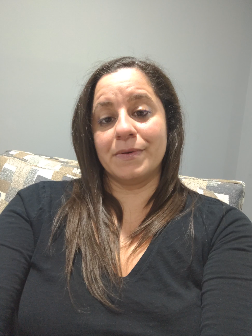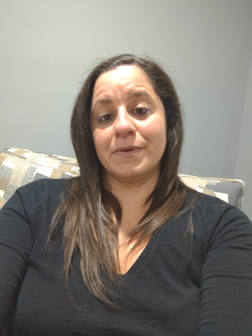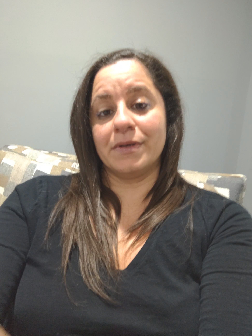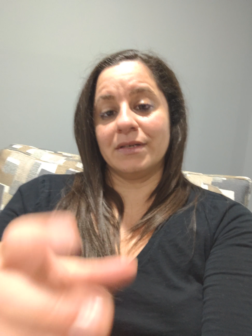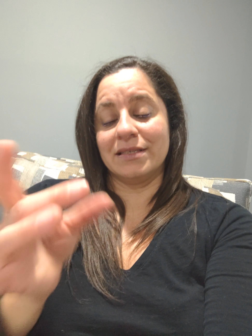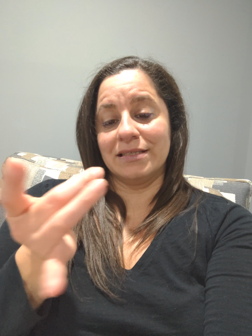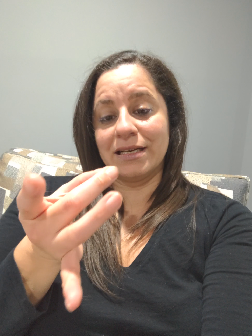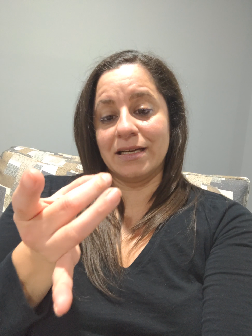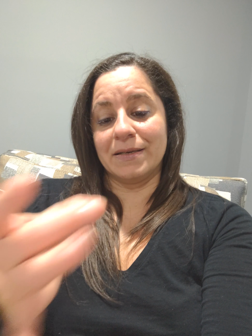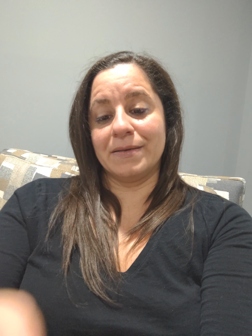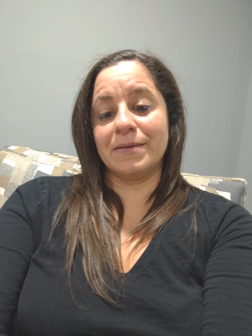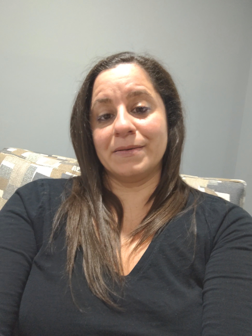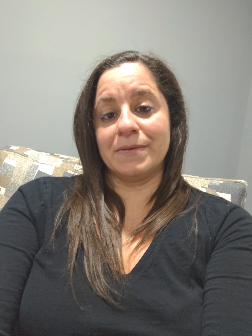sticky